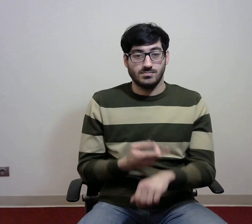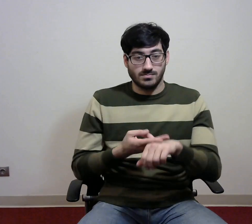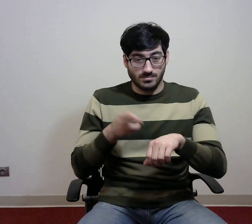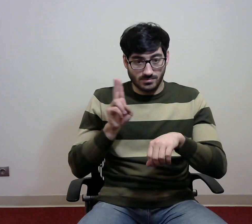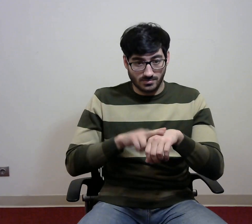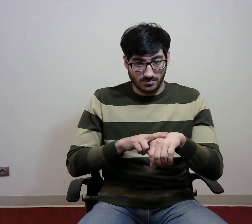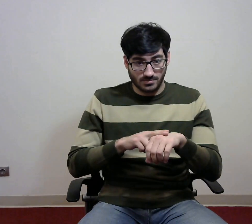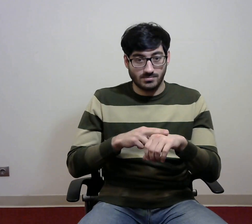bu